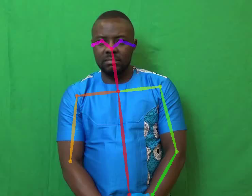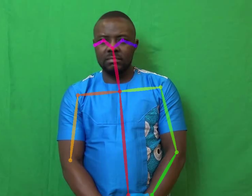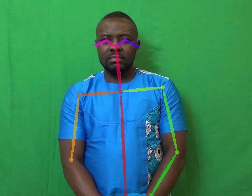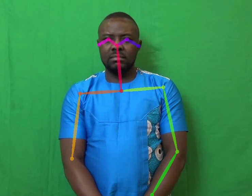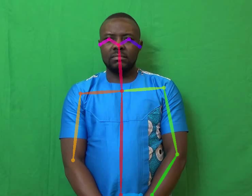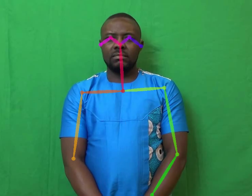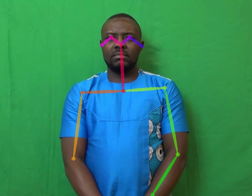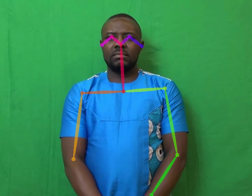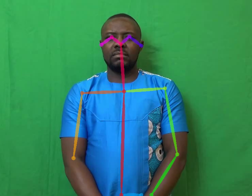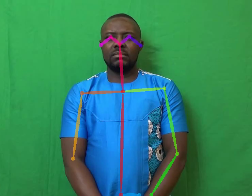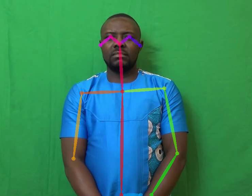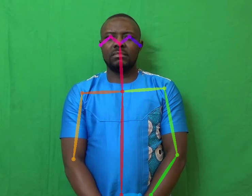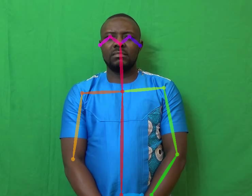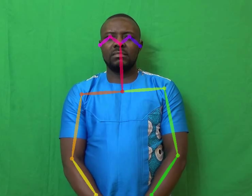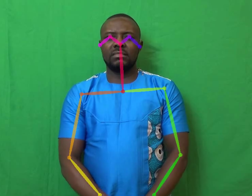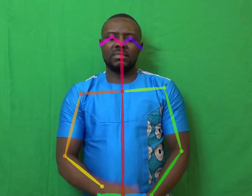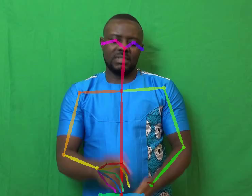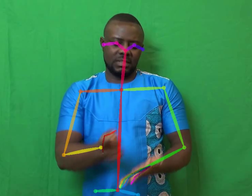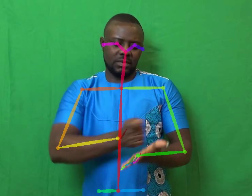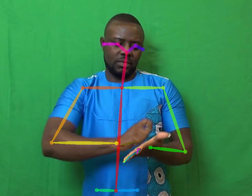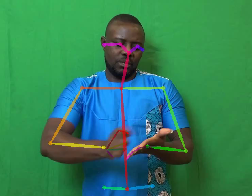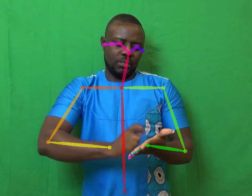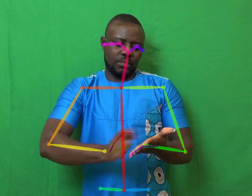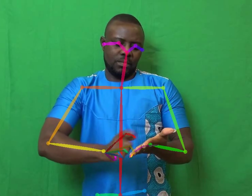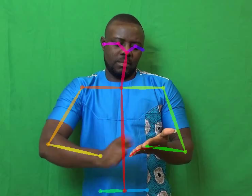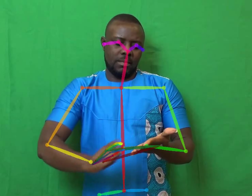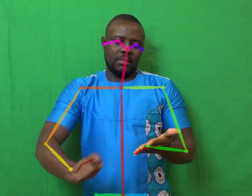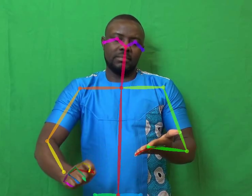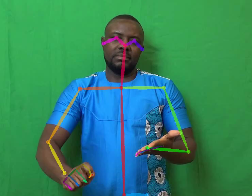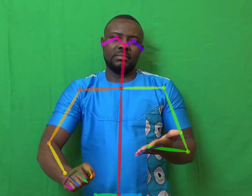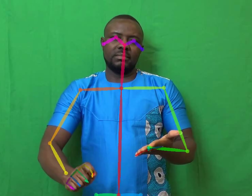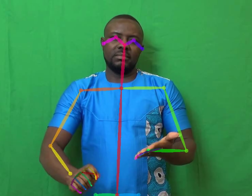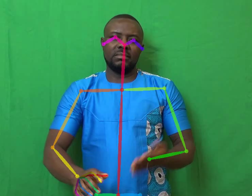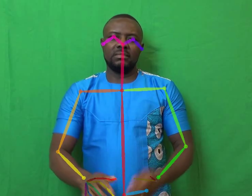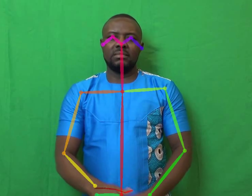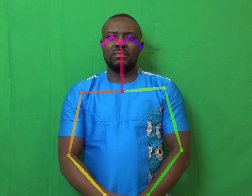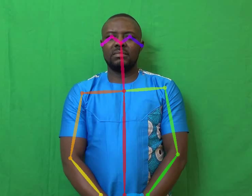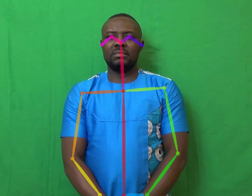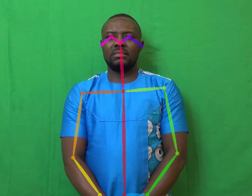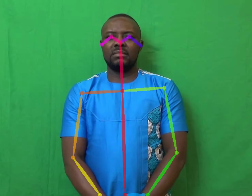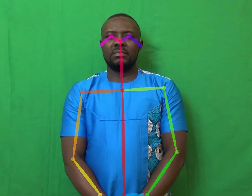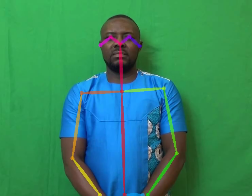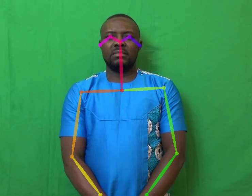write